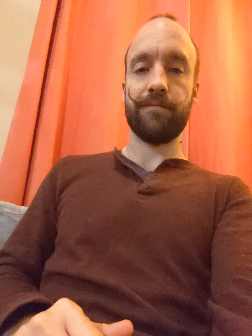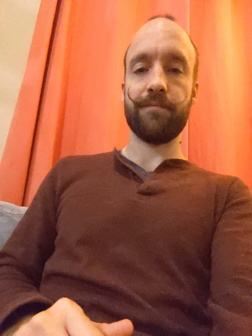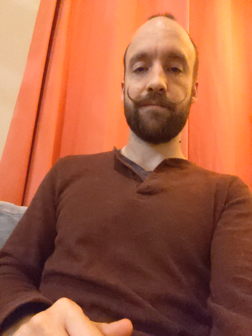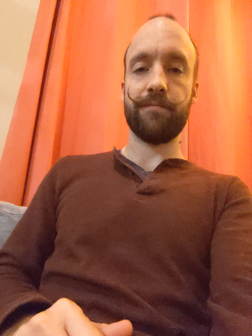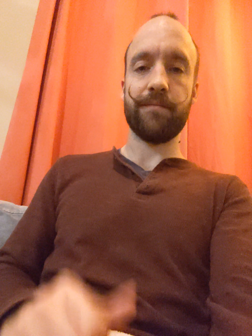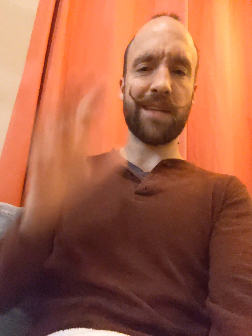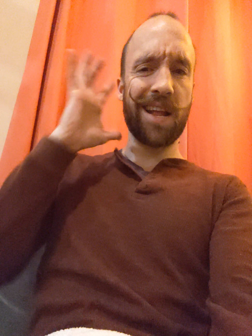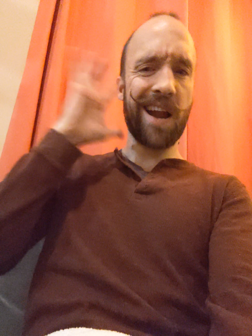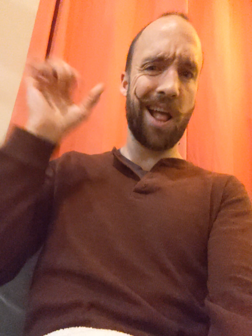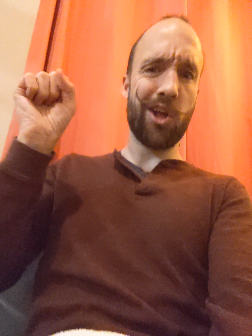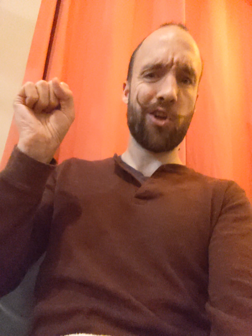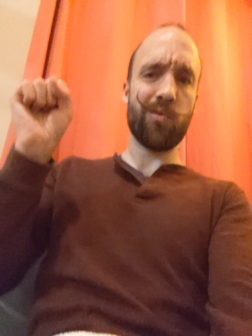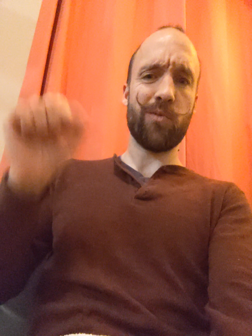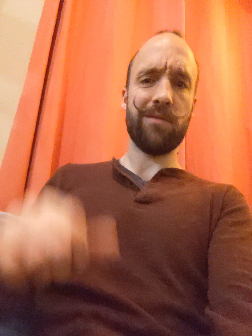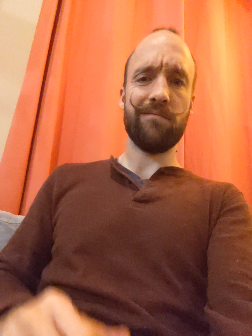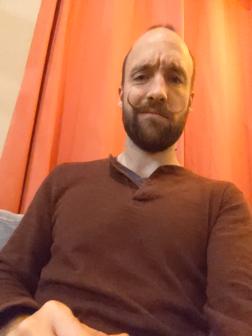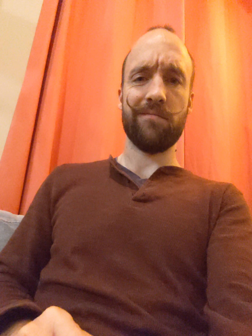loud